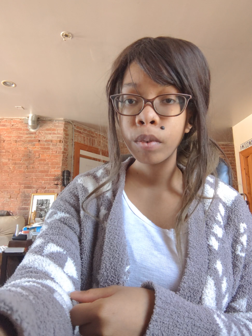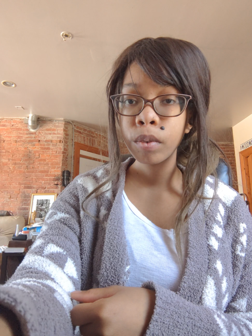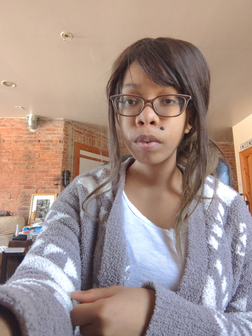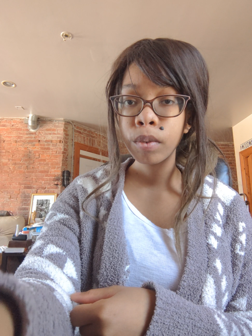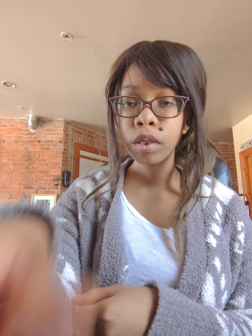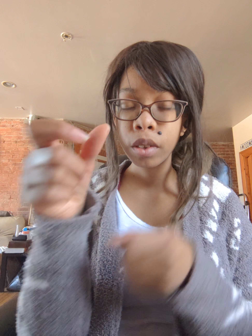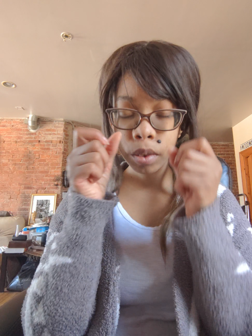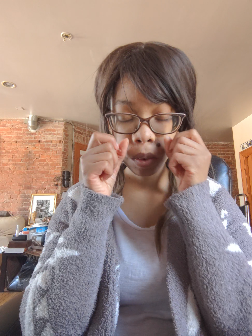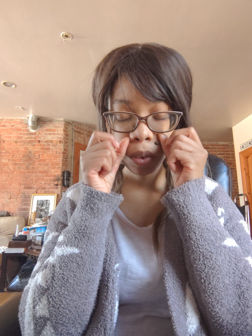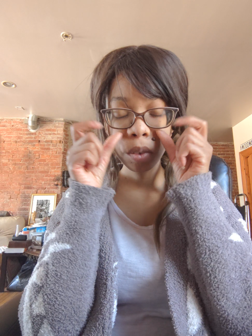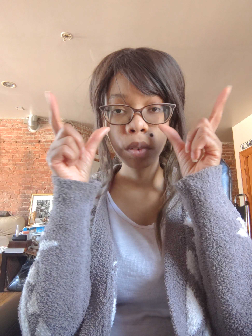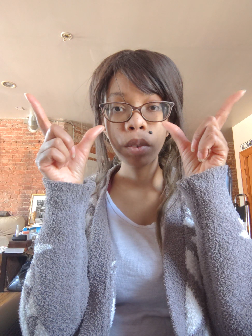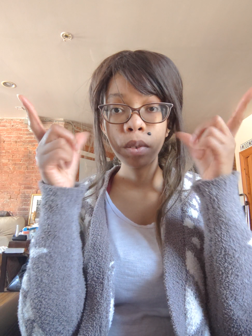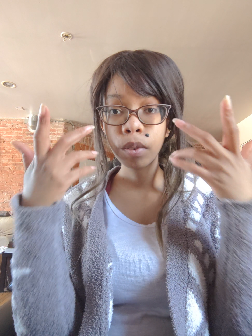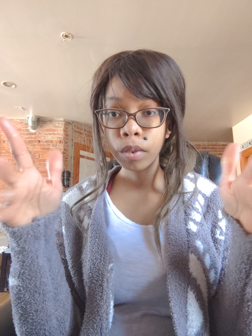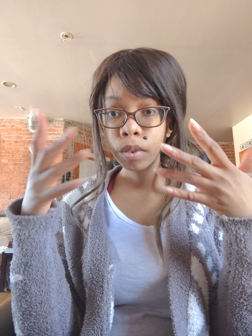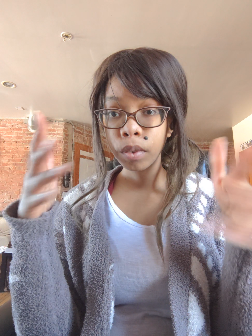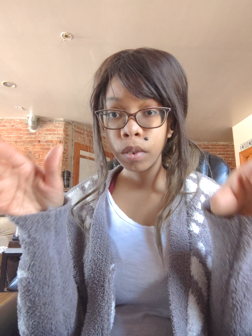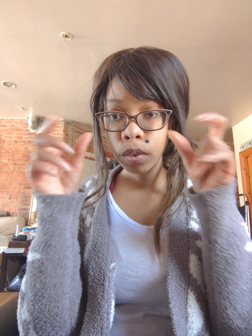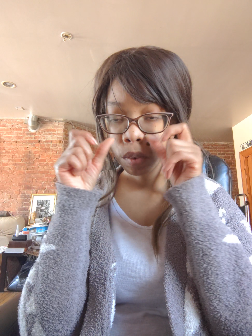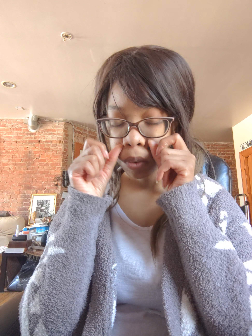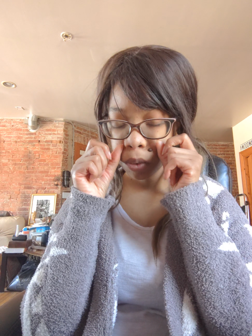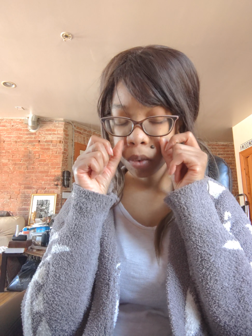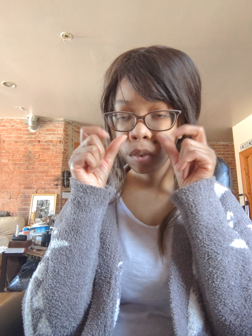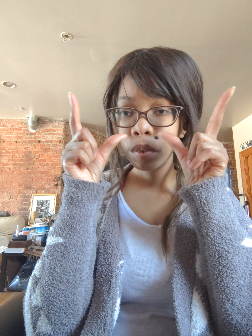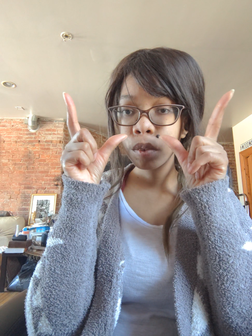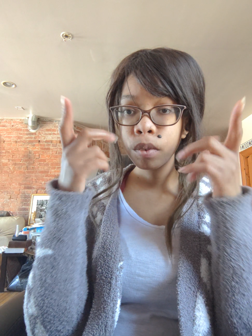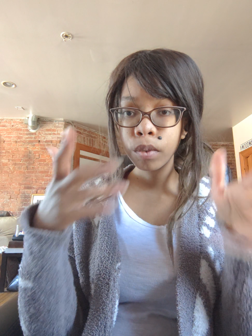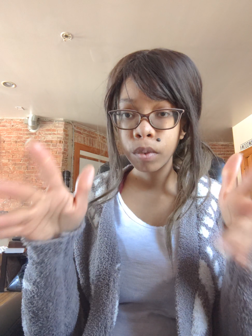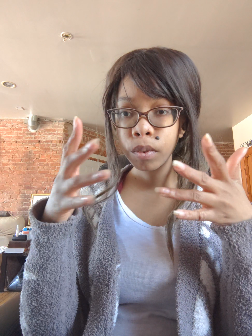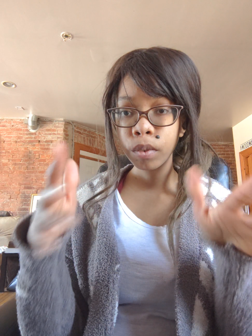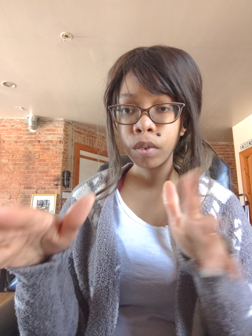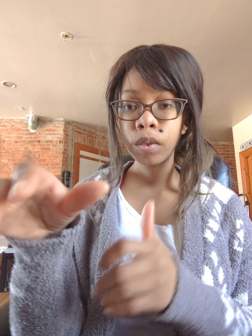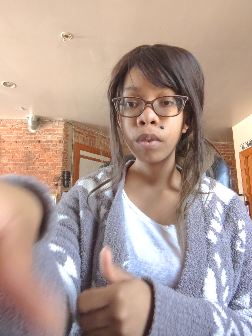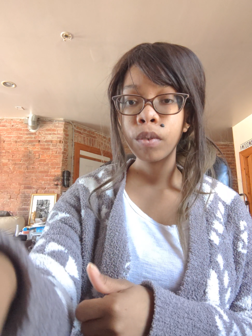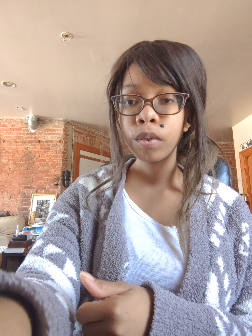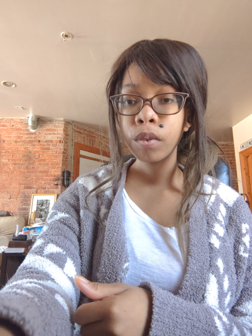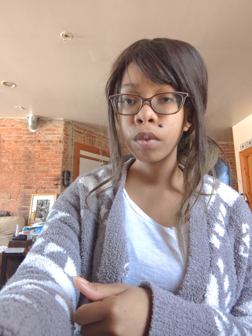awake